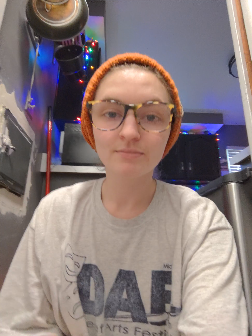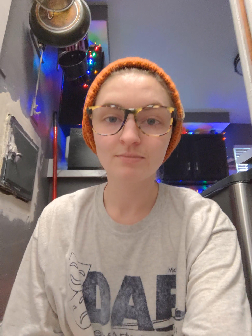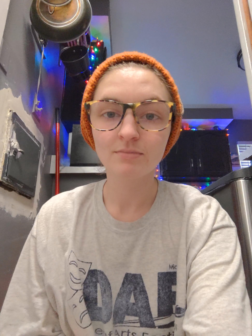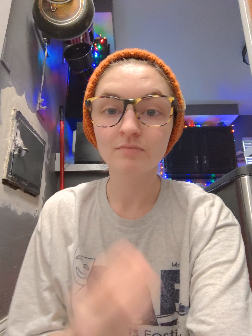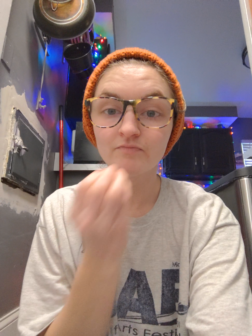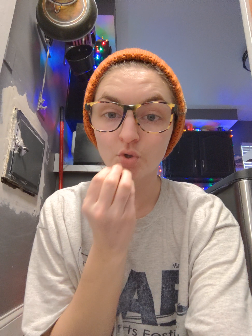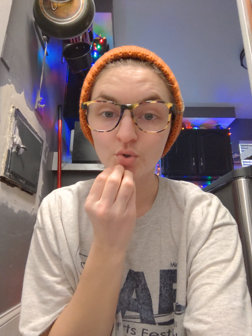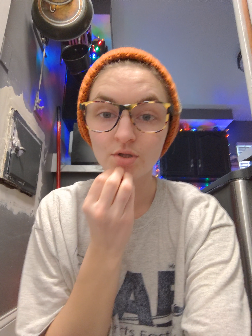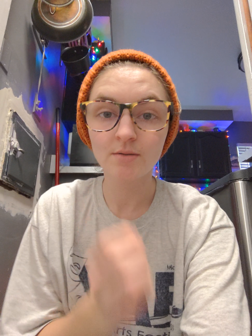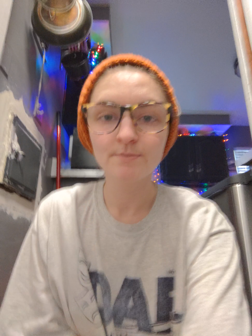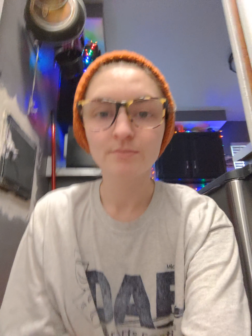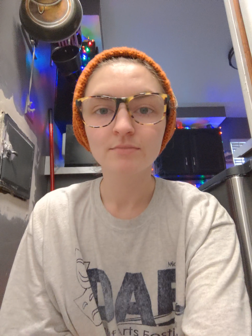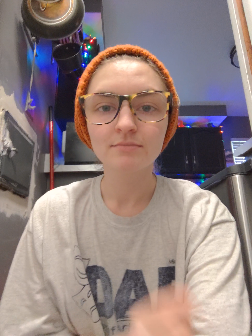food